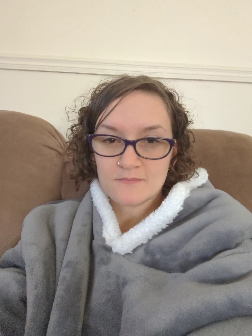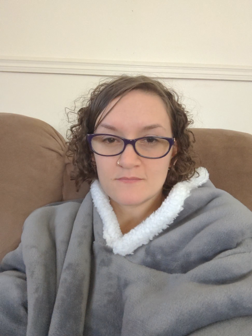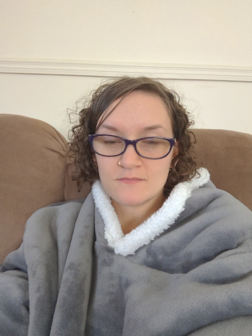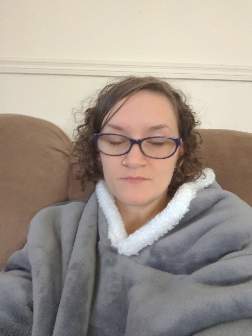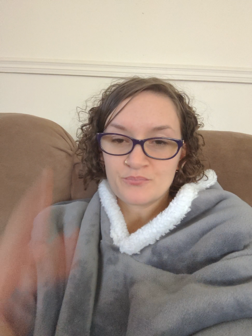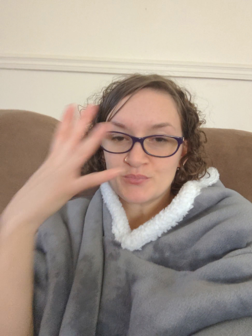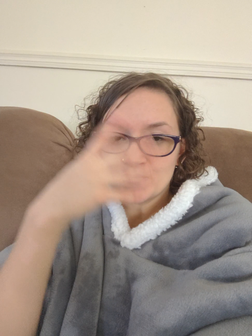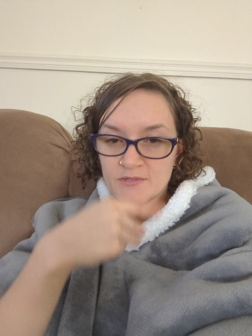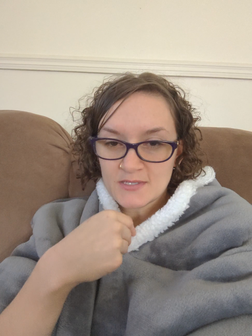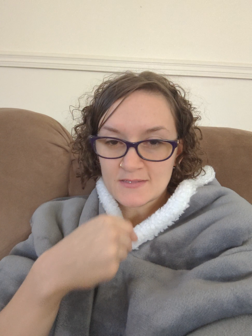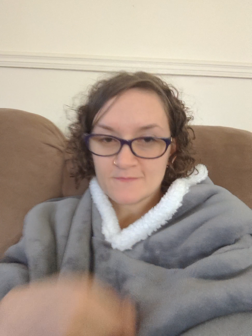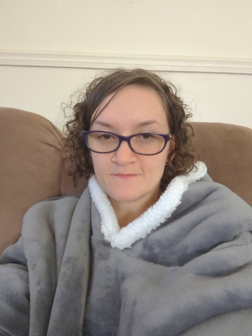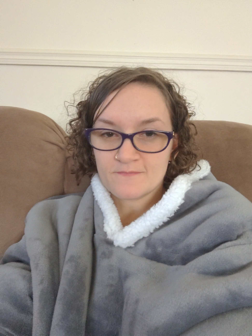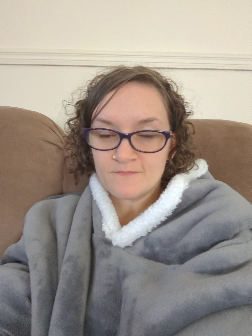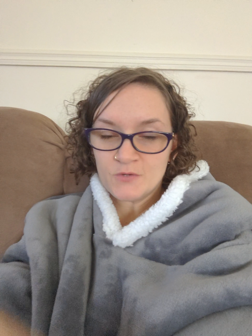pretty